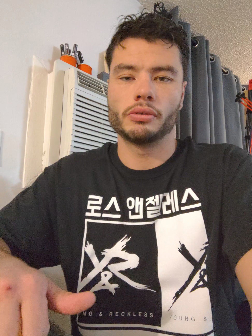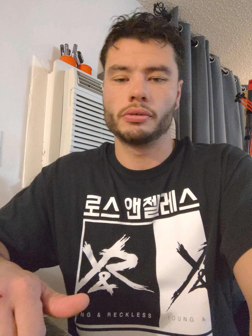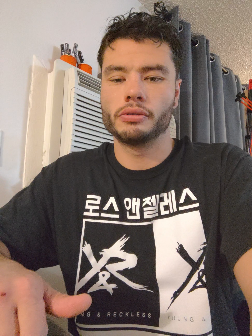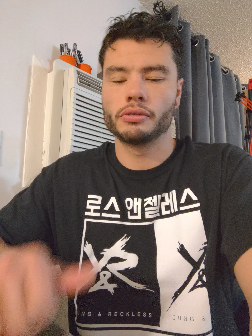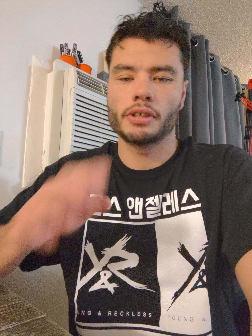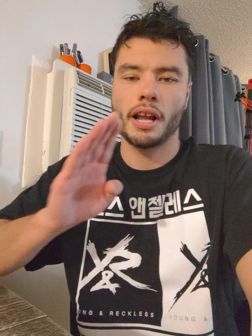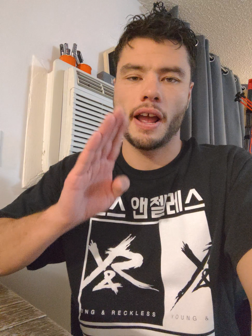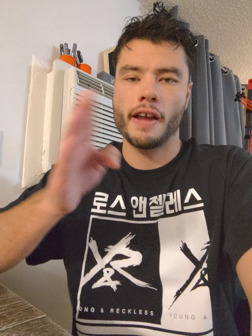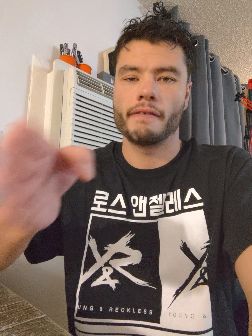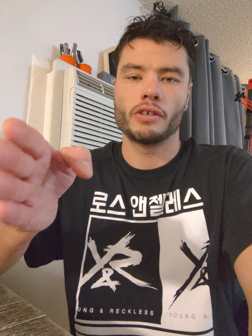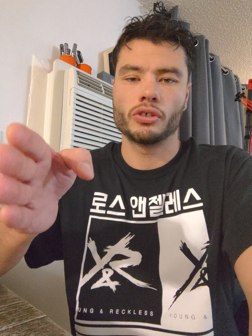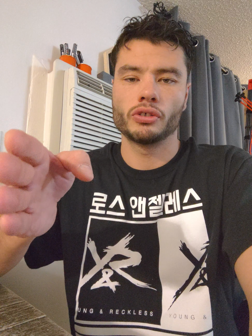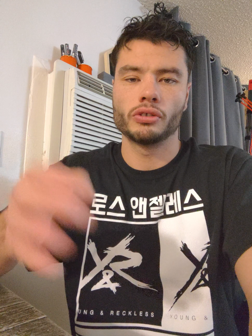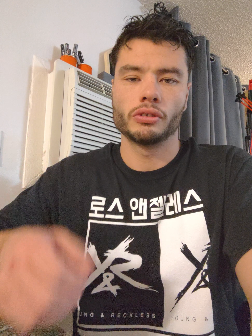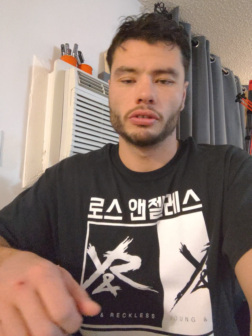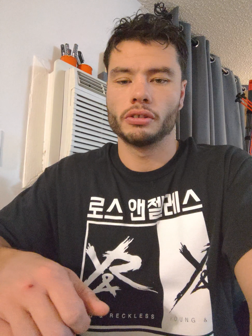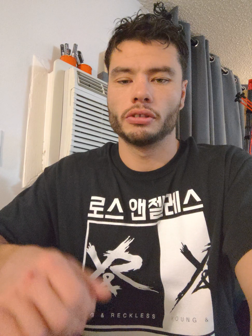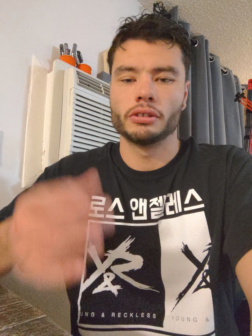after